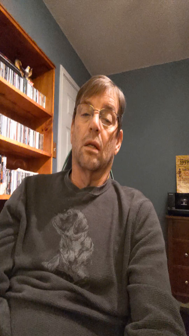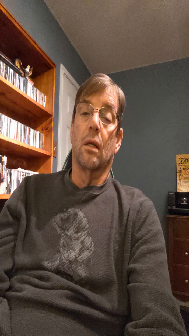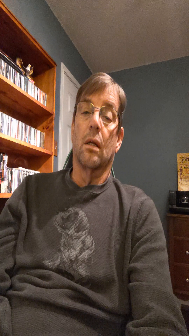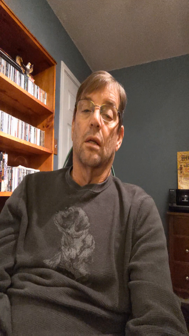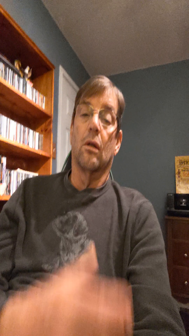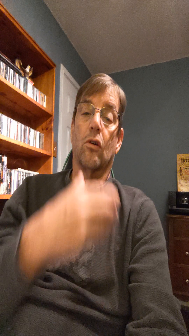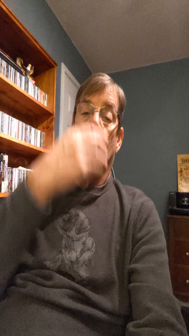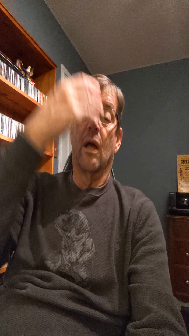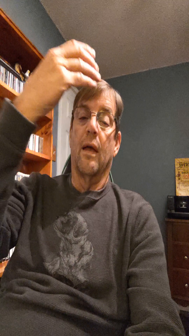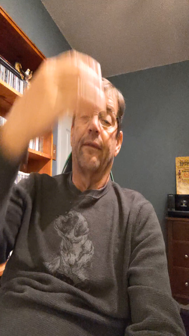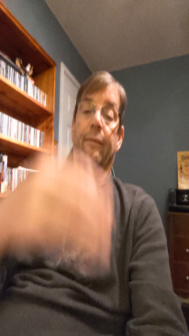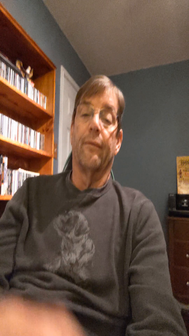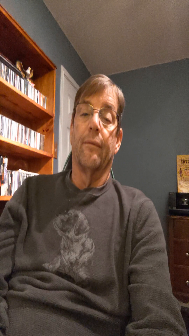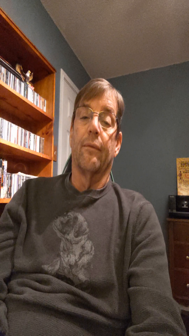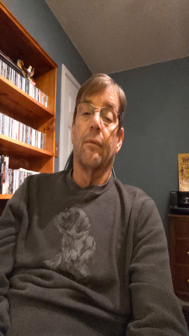giraffe